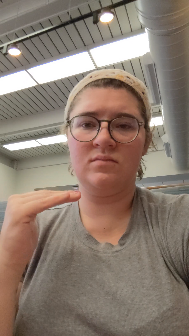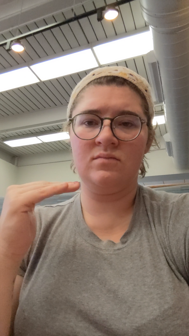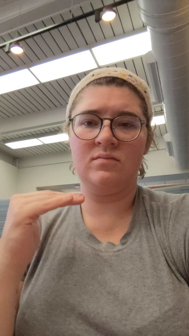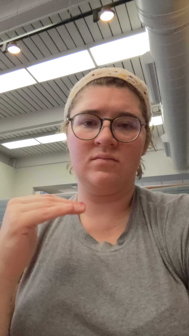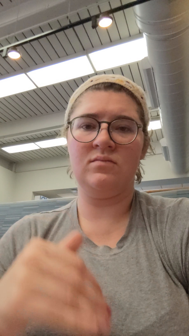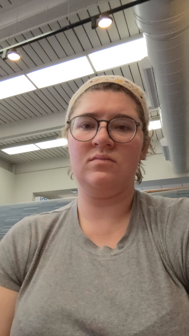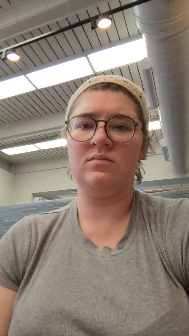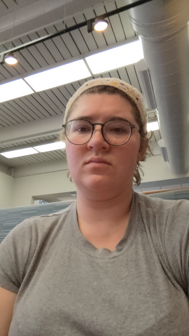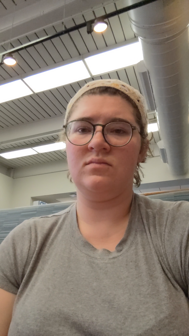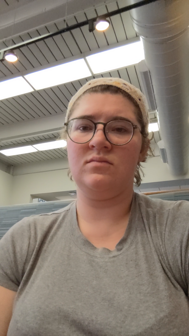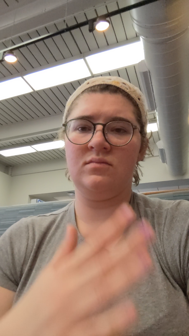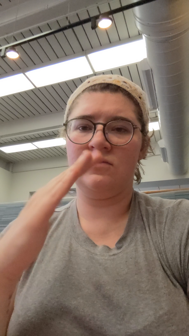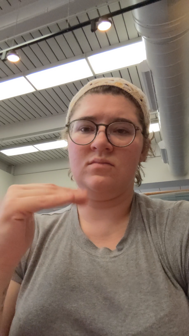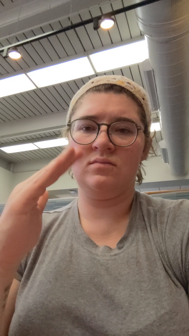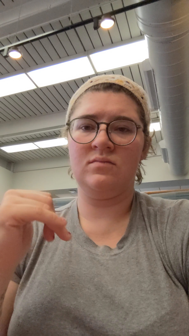downtown